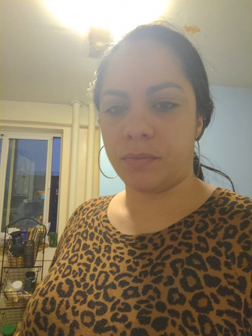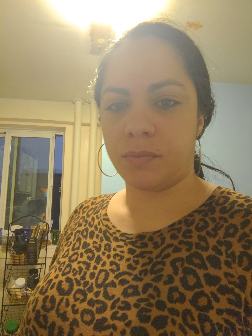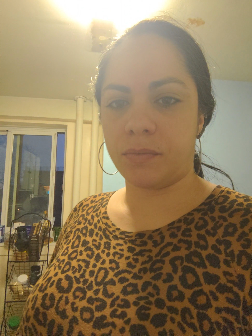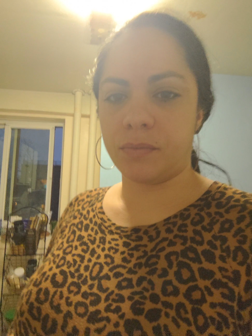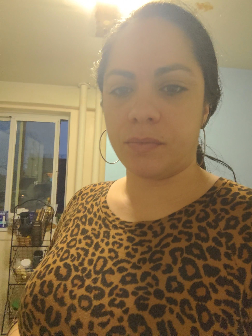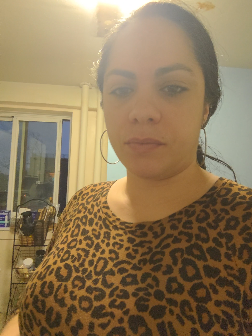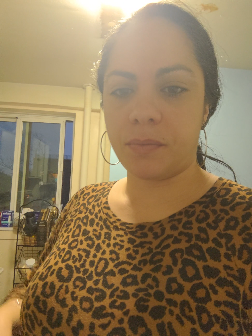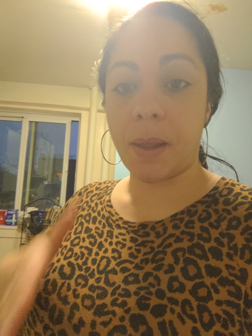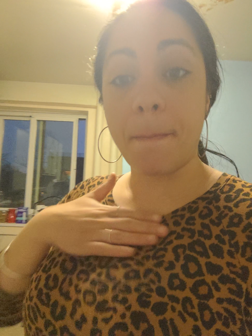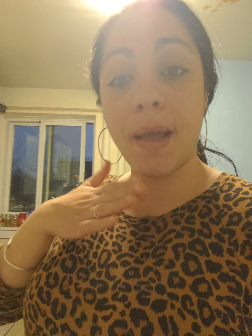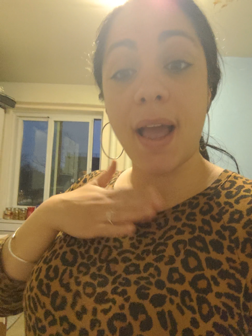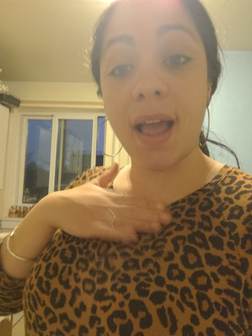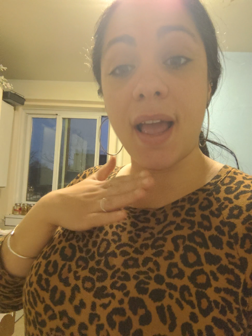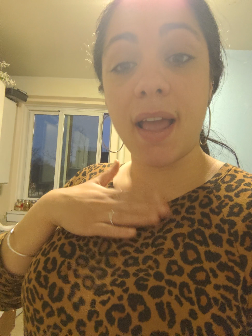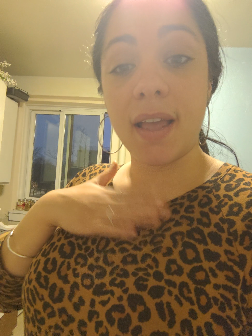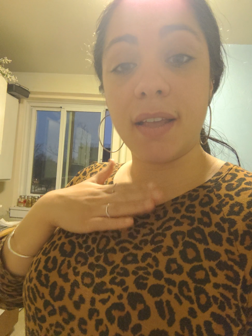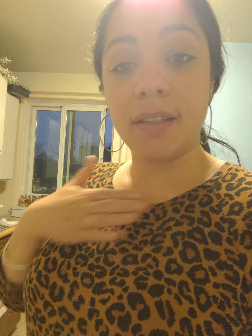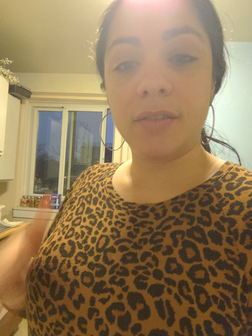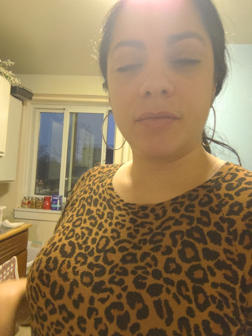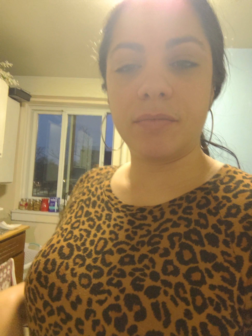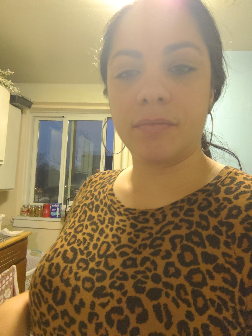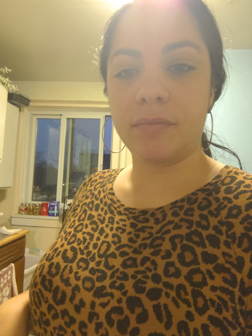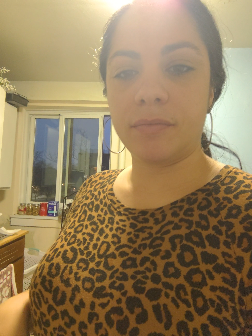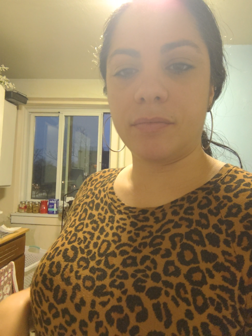my